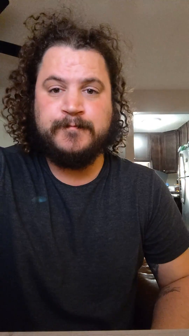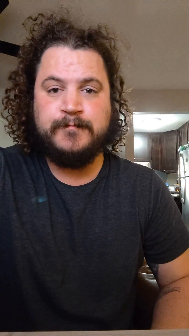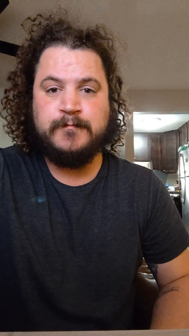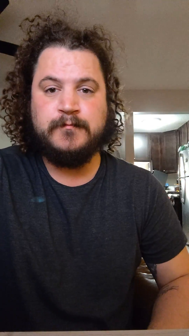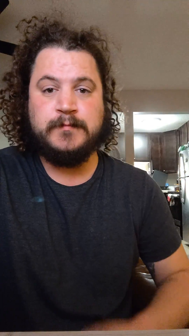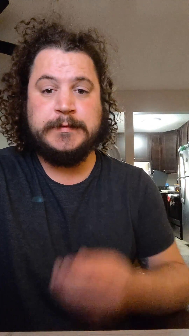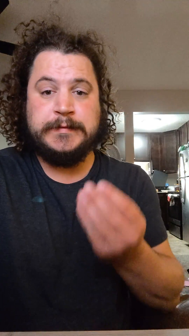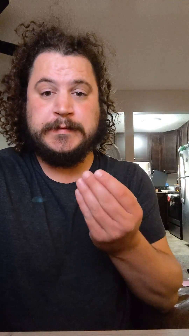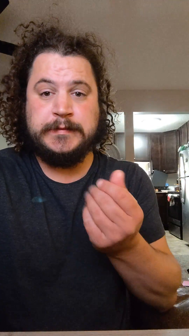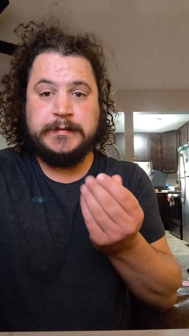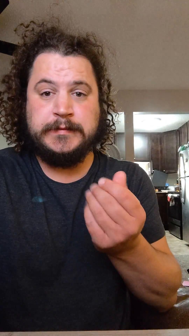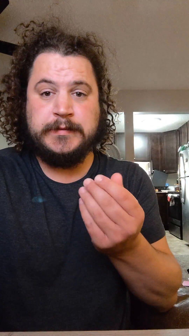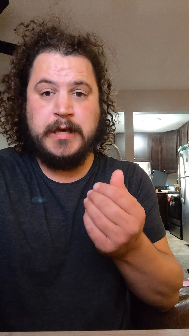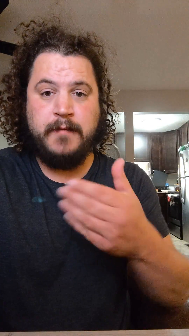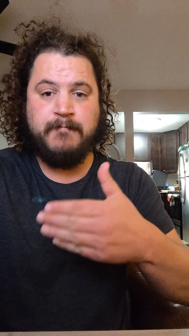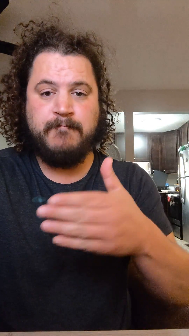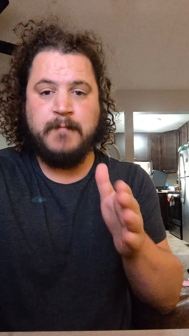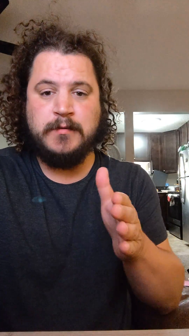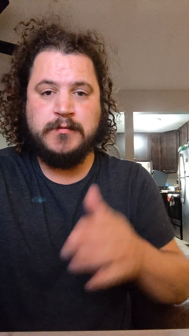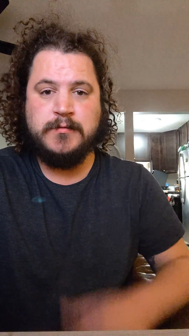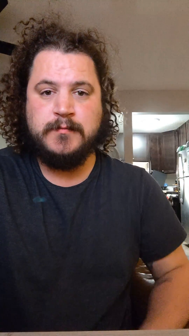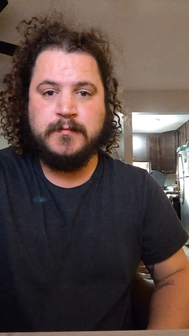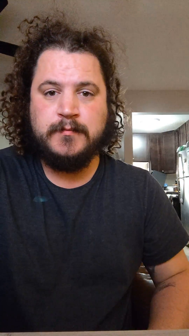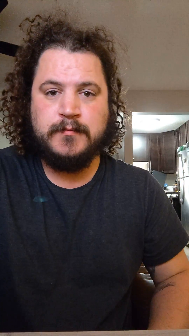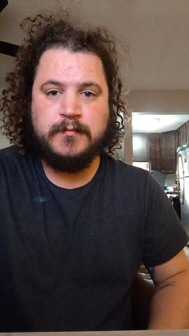sandbox